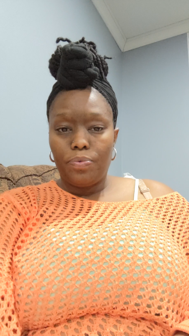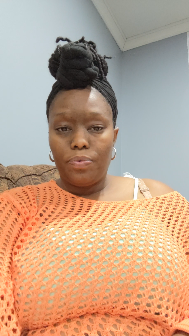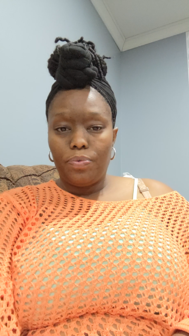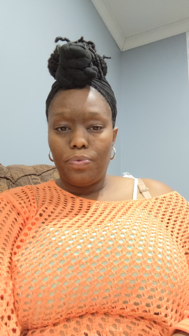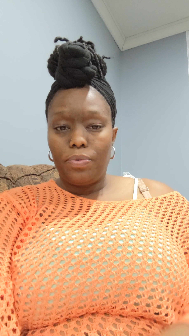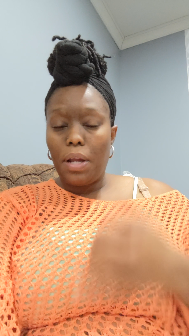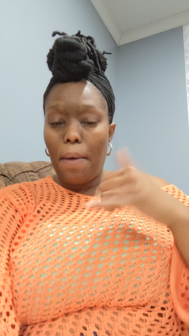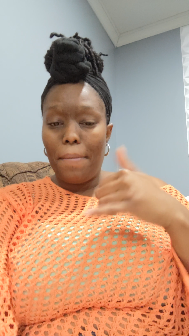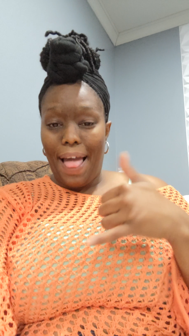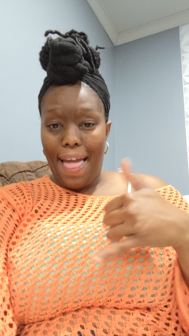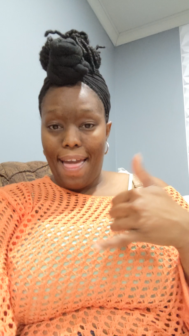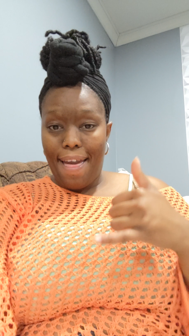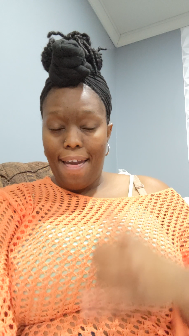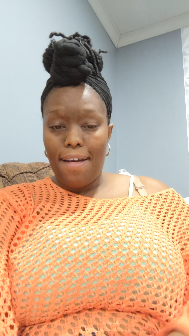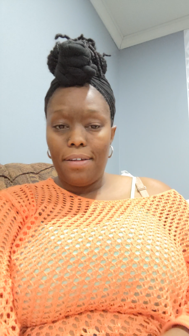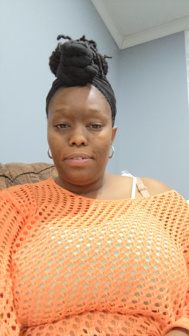play